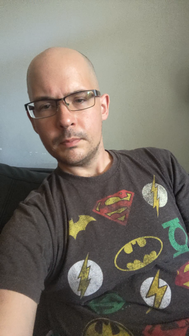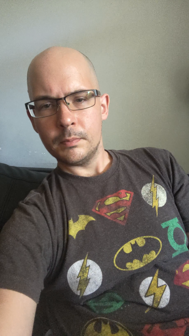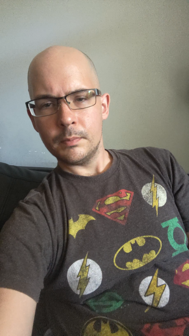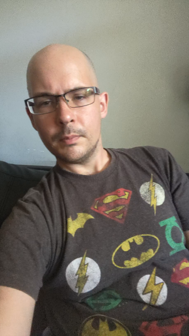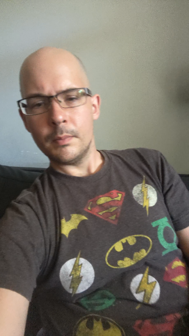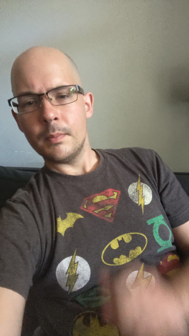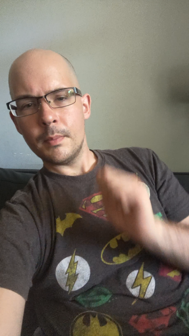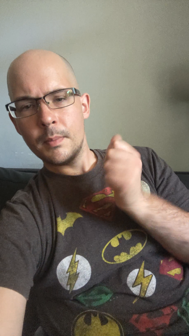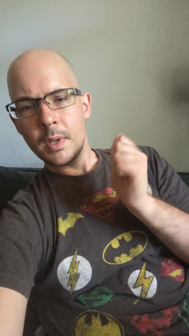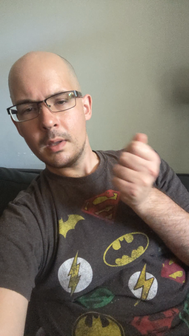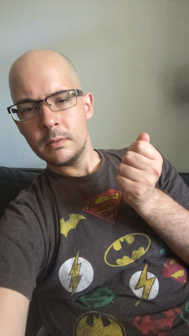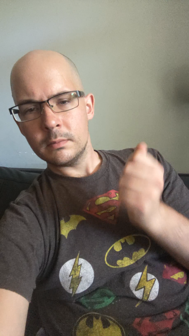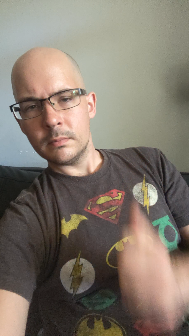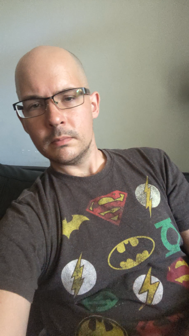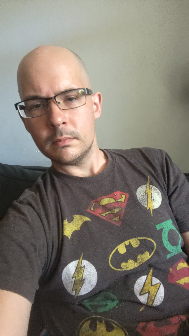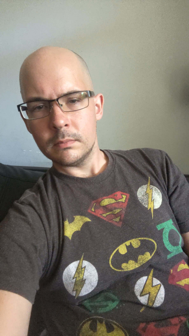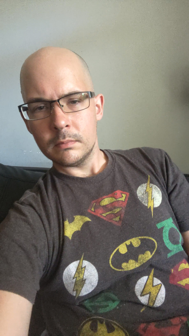bat